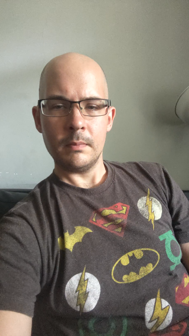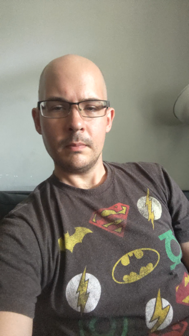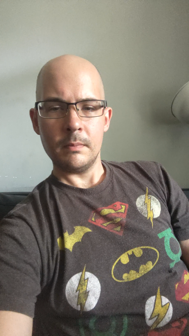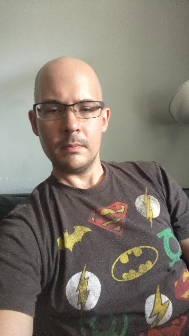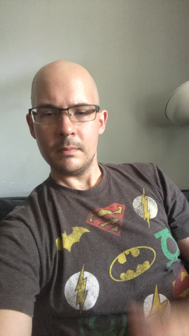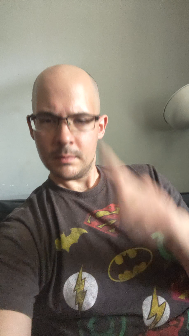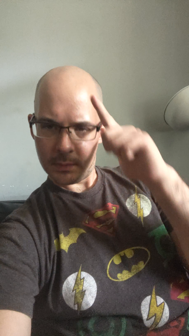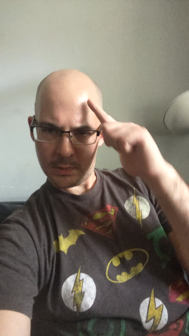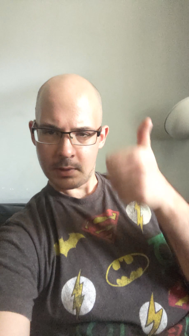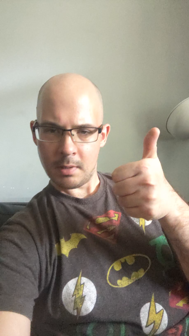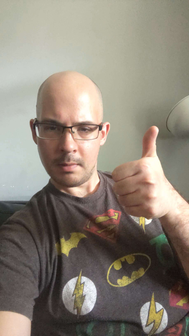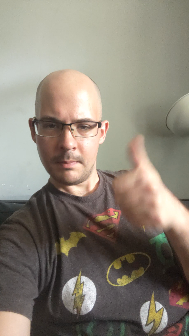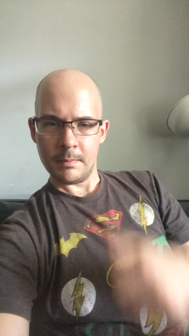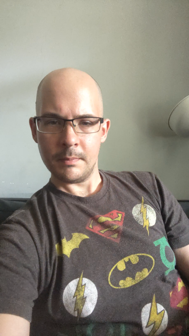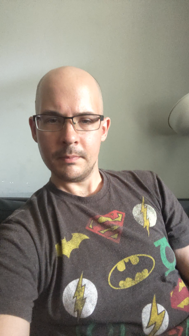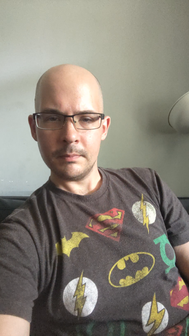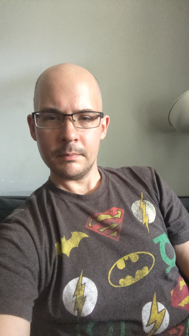dime